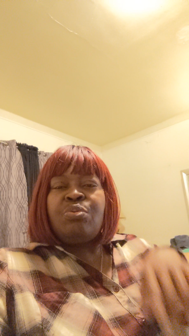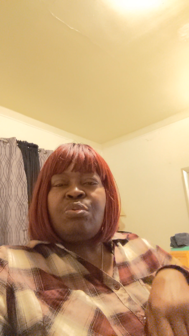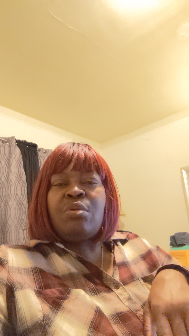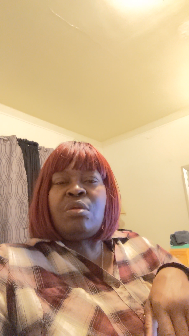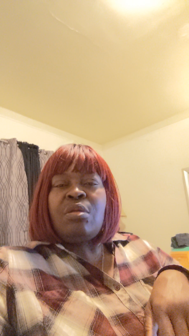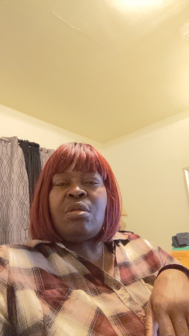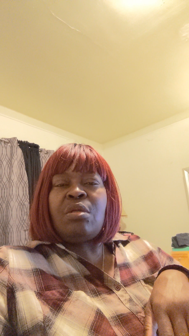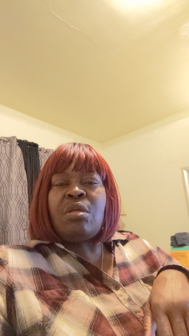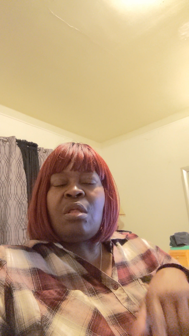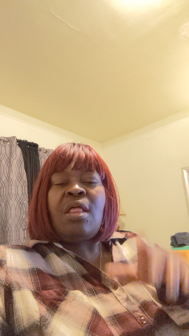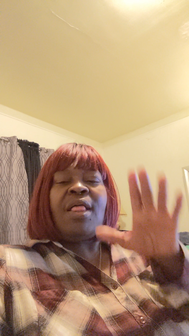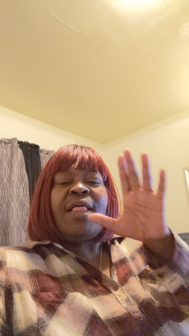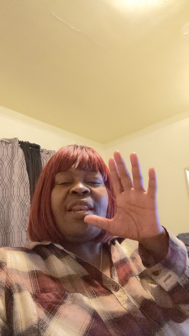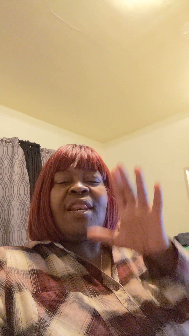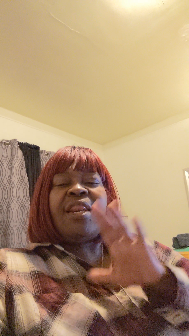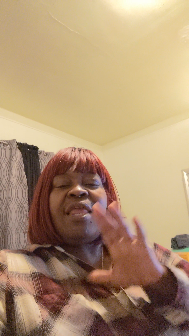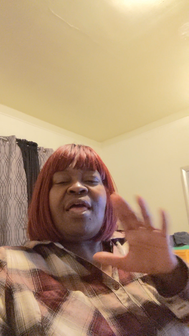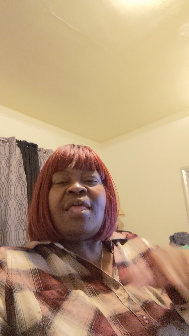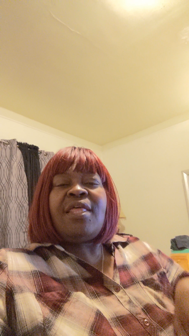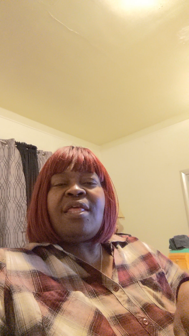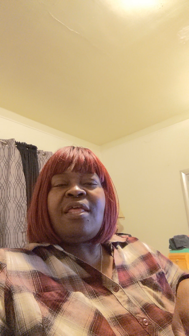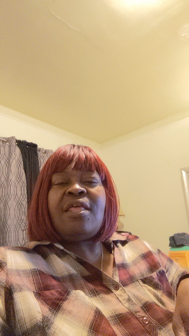lady